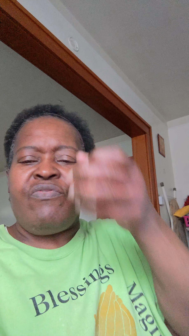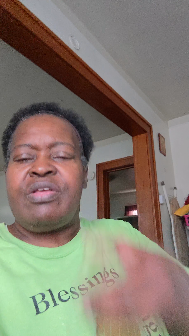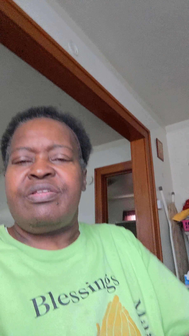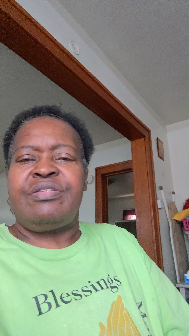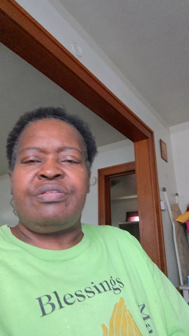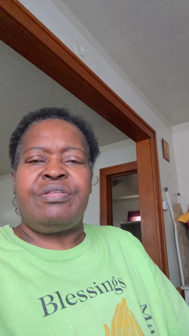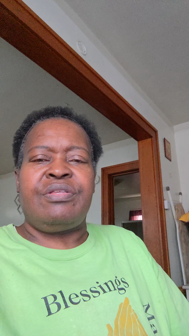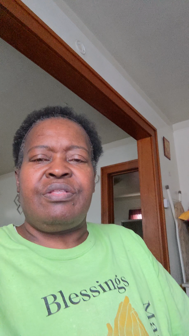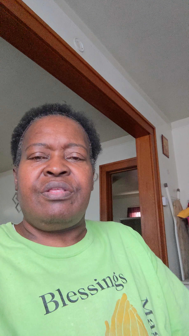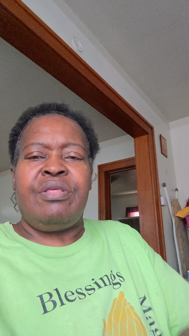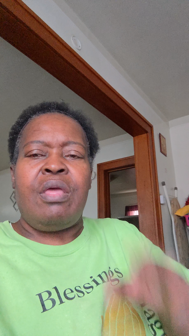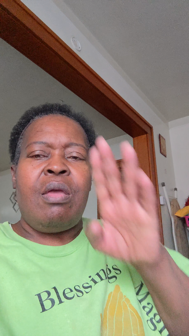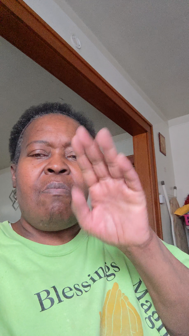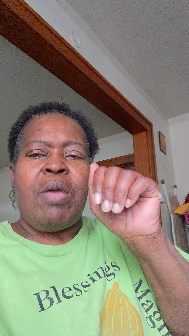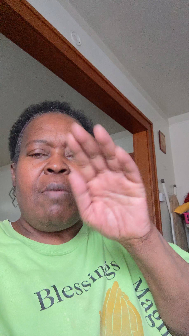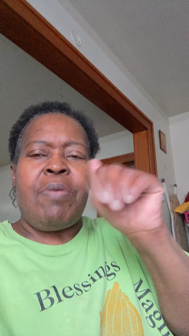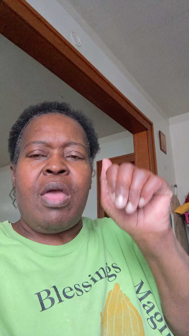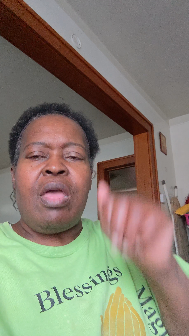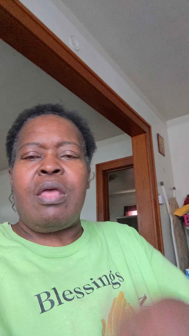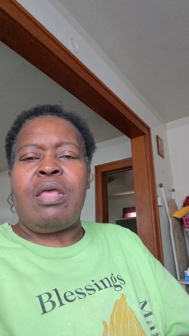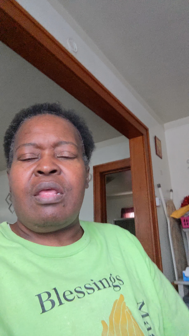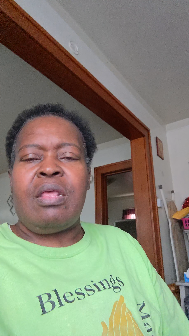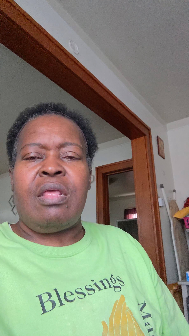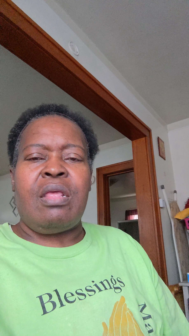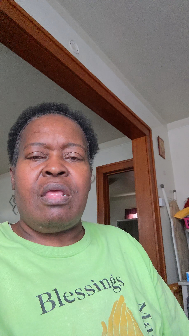baa baa